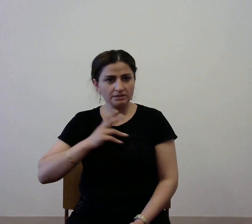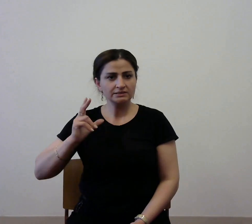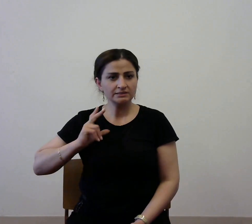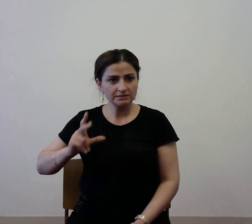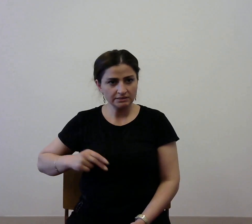qız